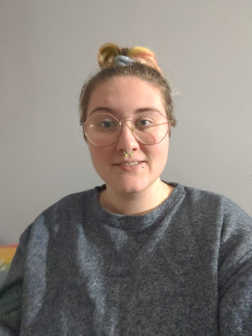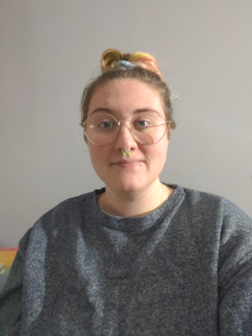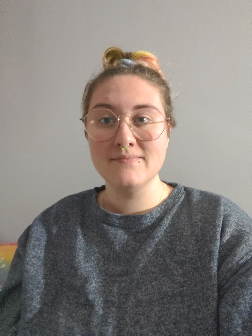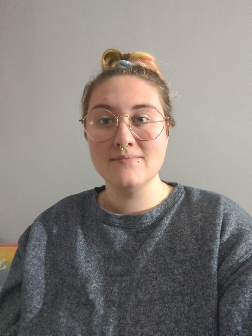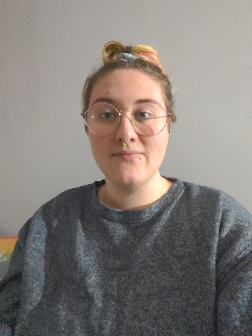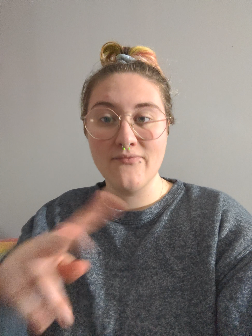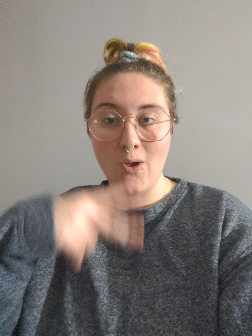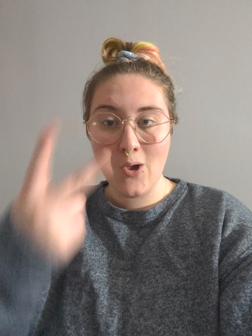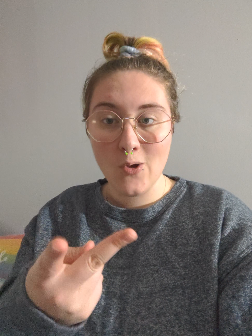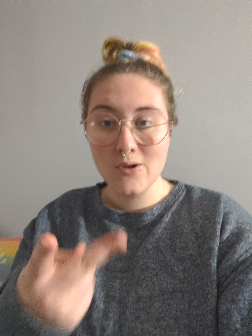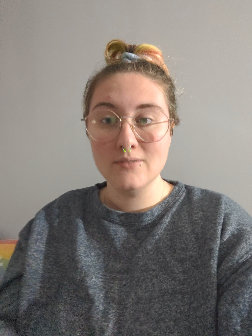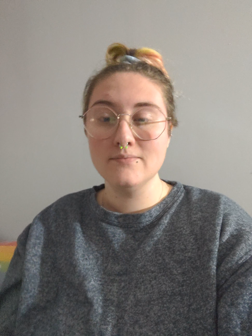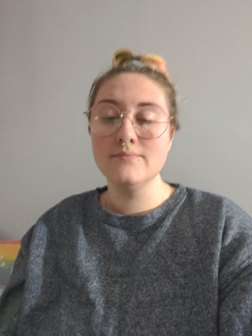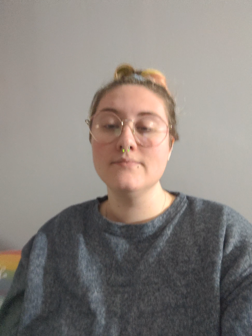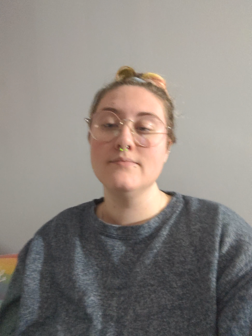fall